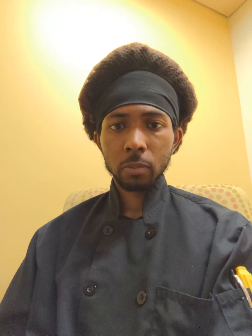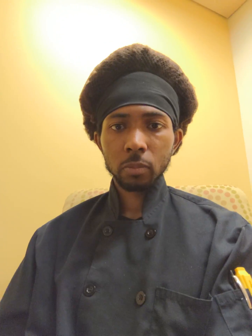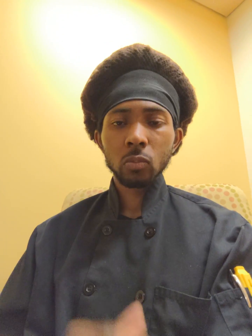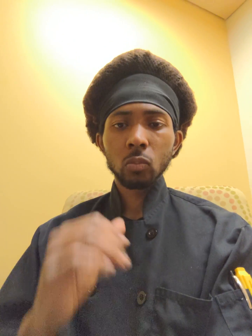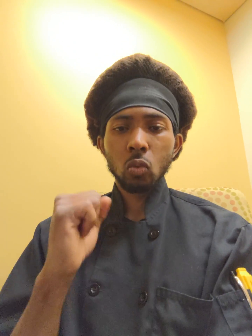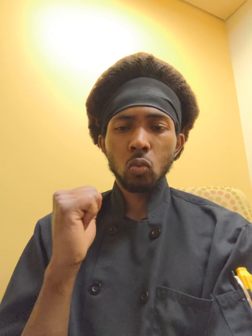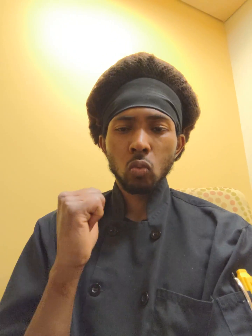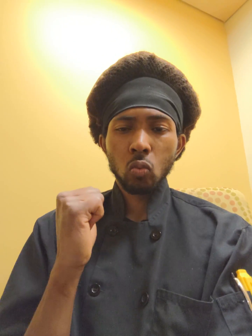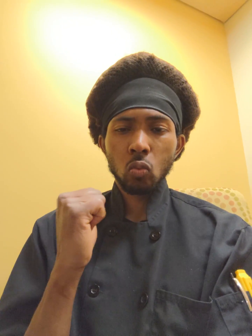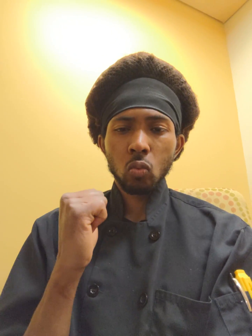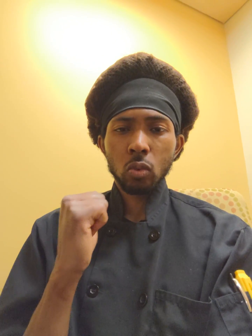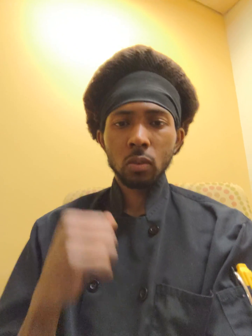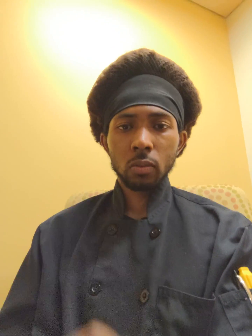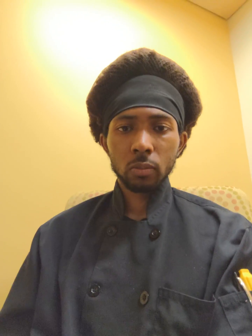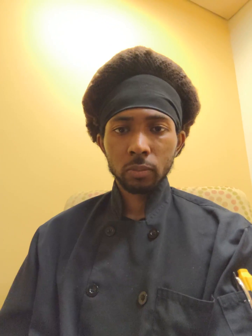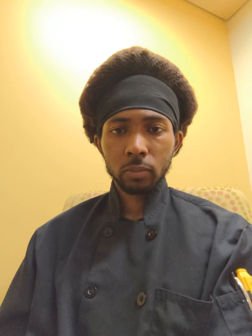cold